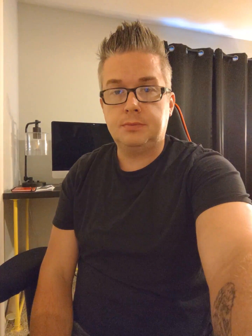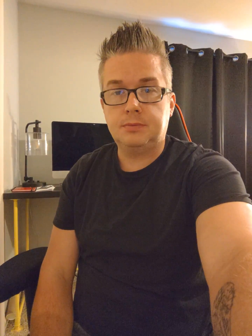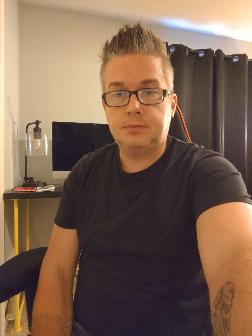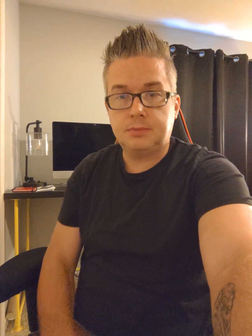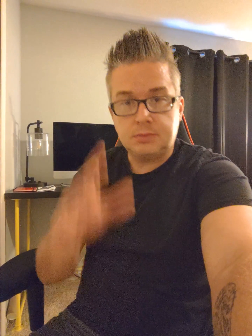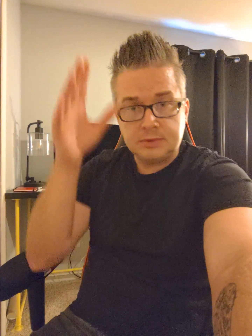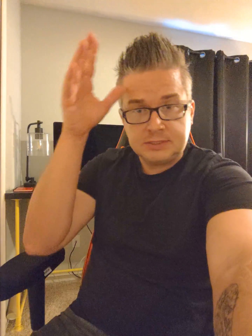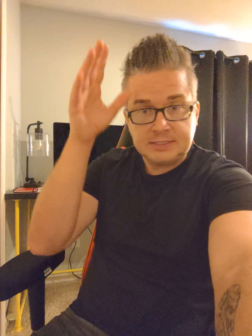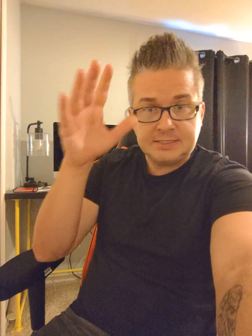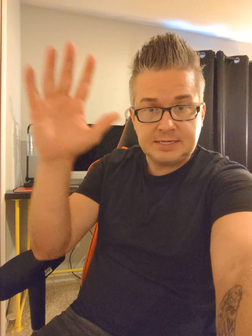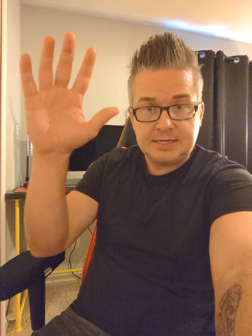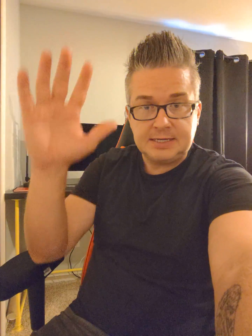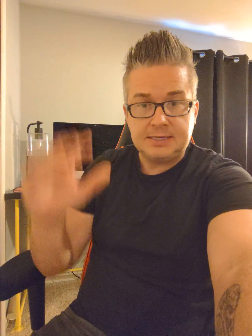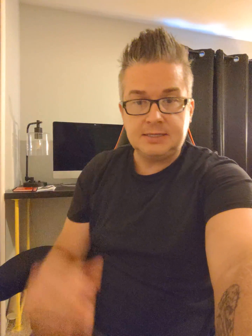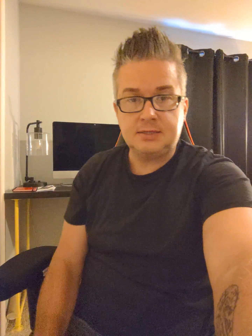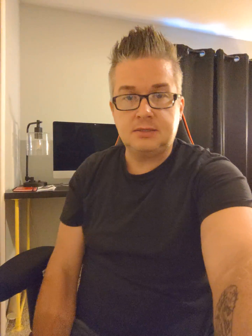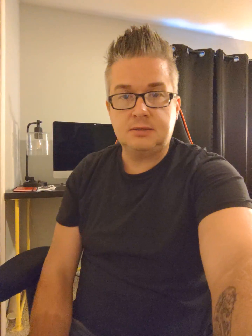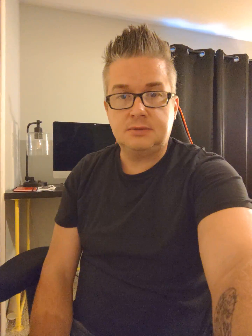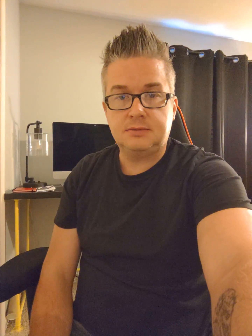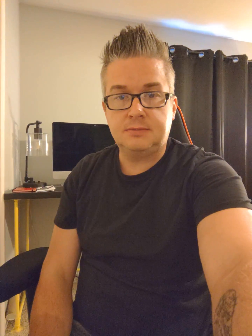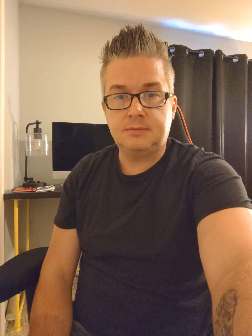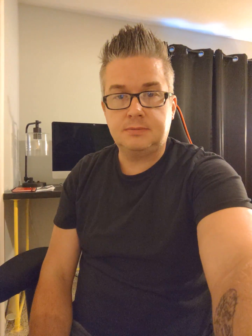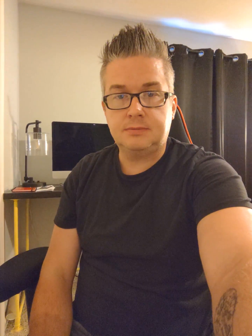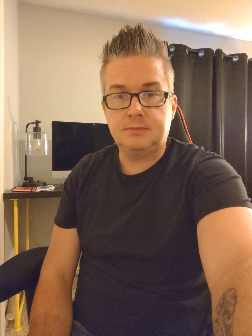deer